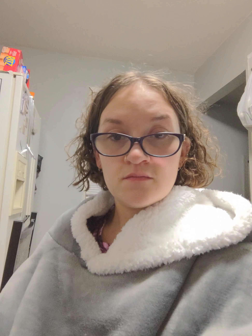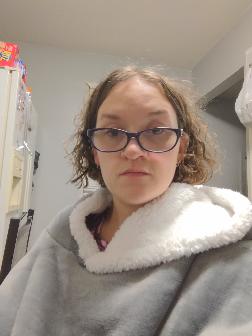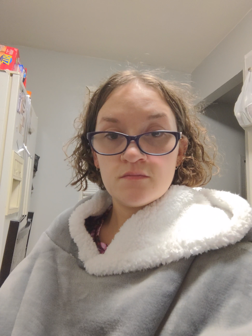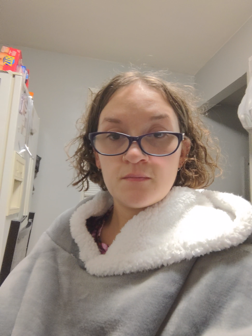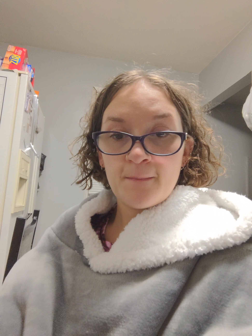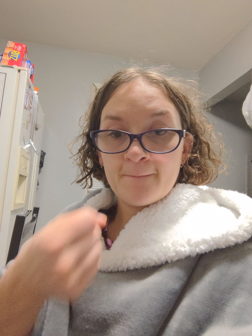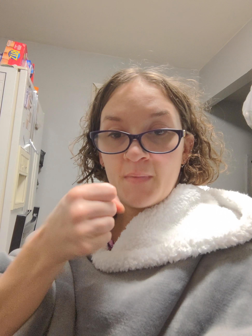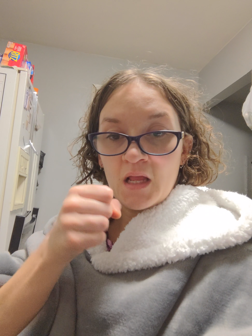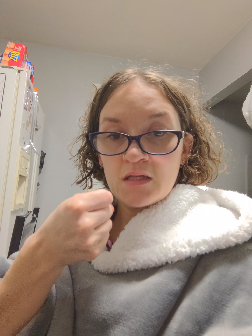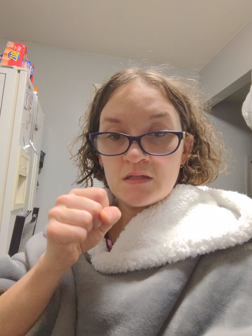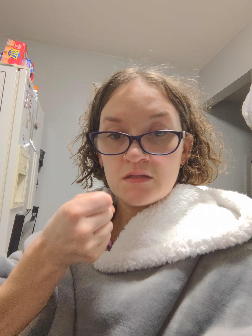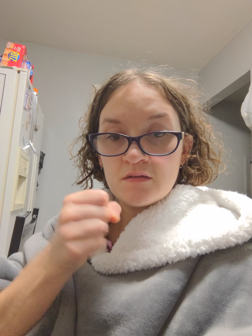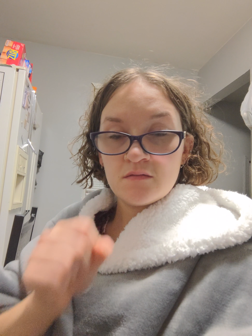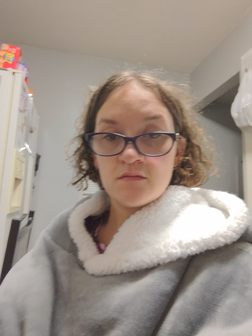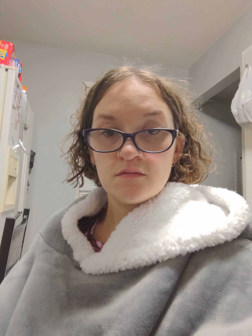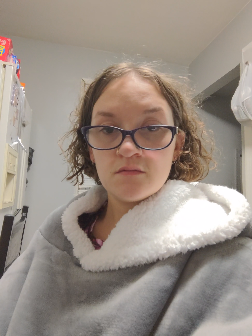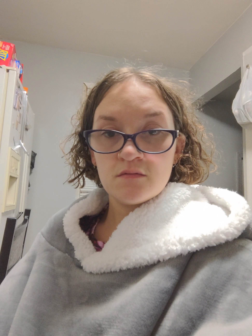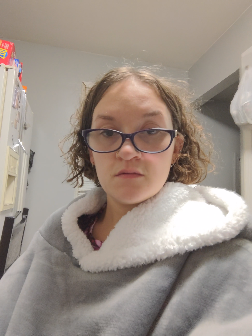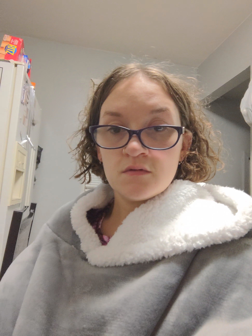make